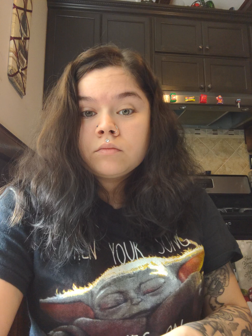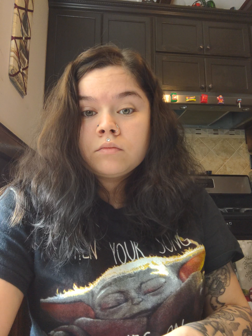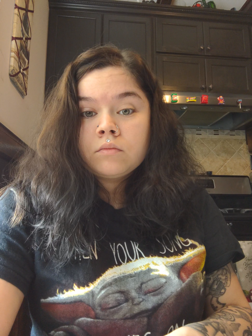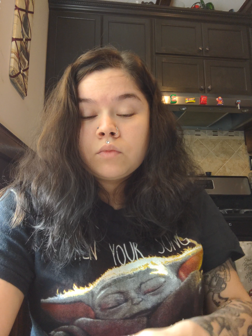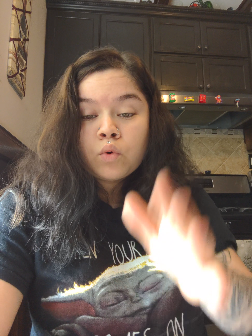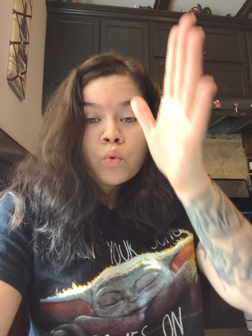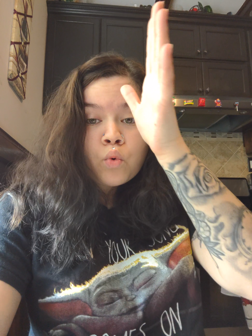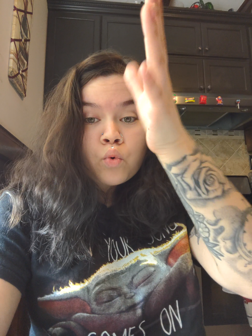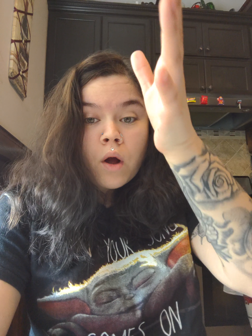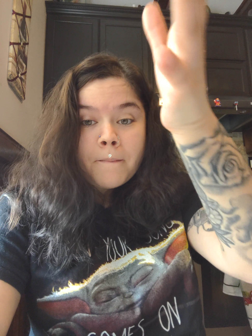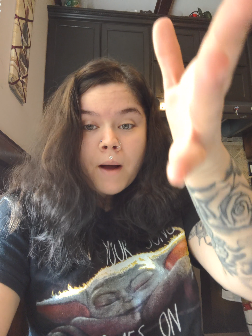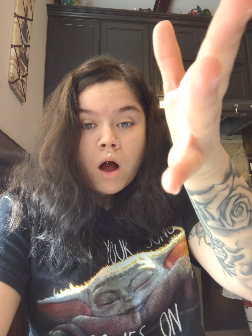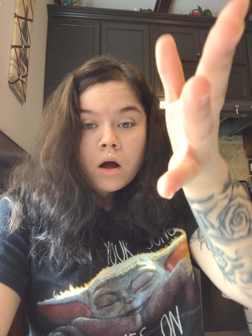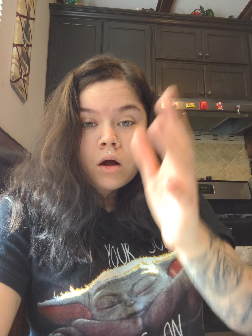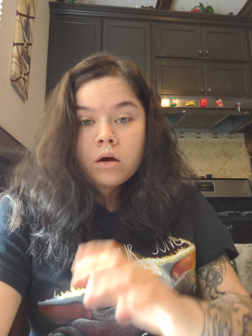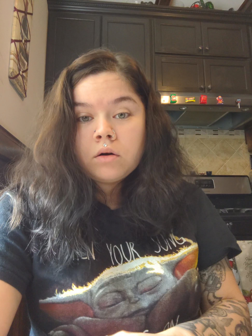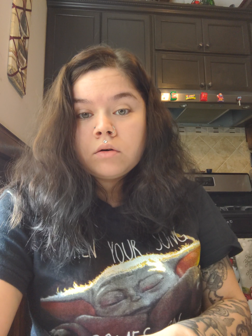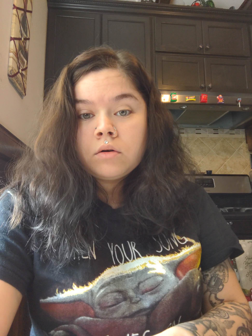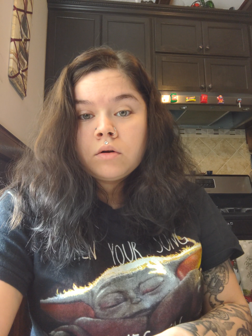grandpa